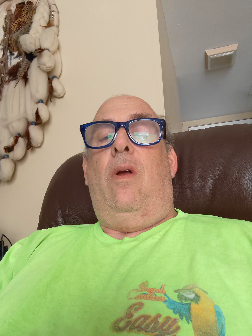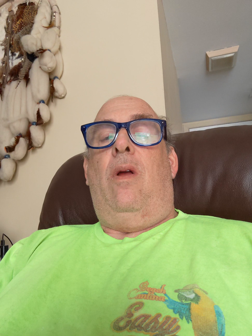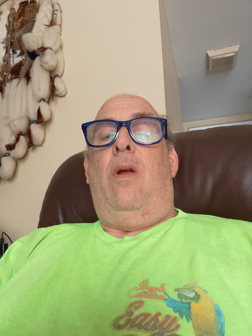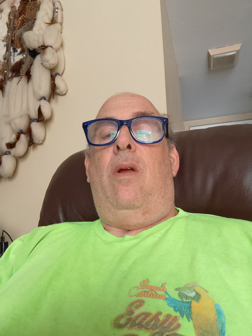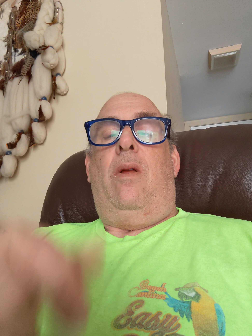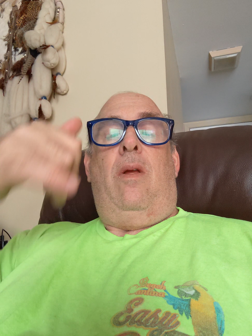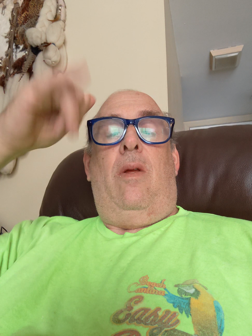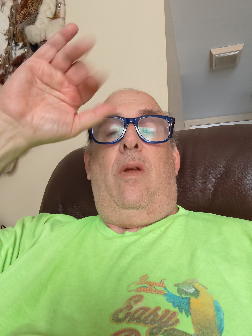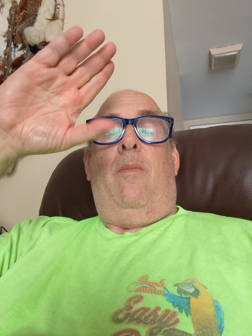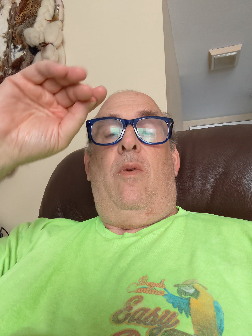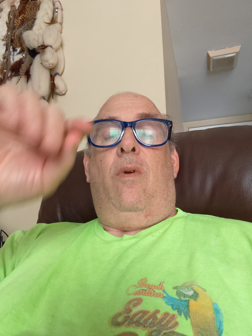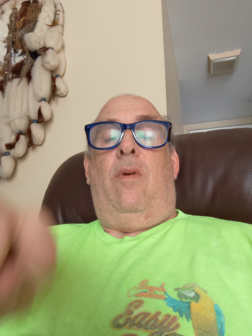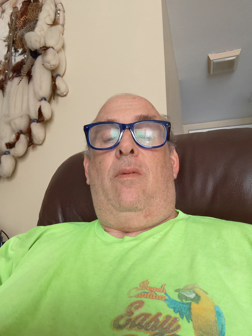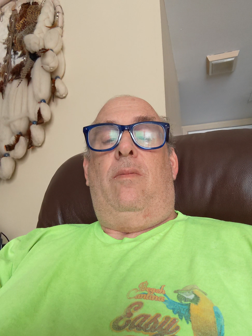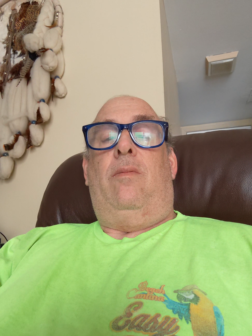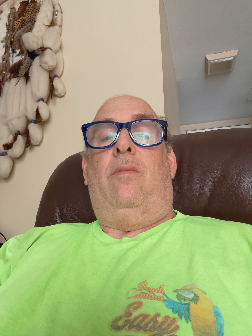cowboy